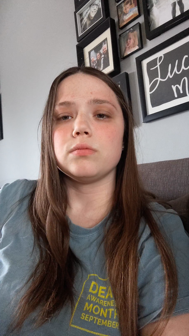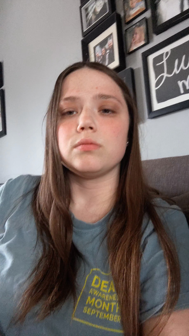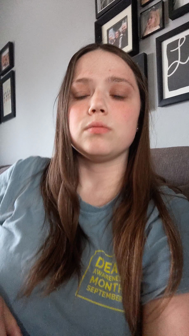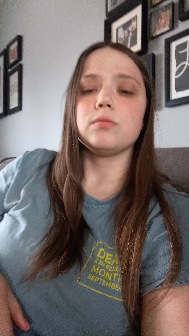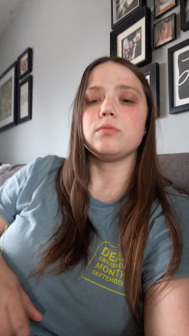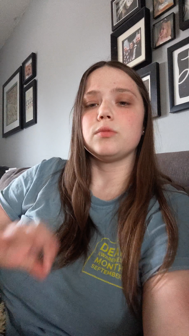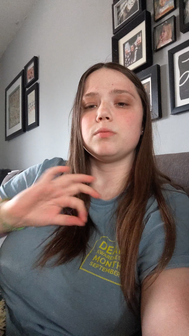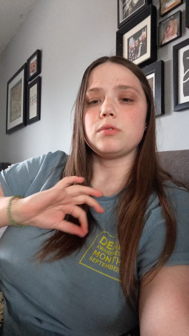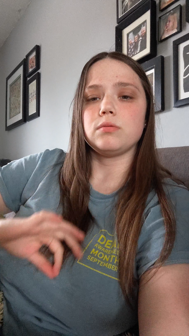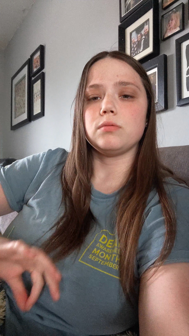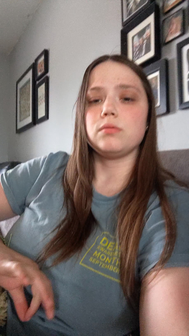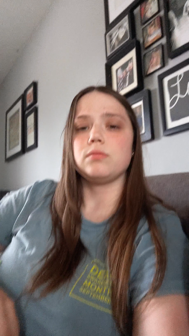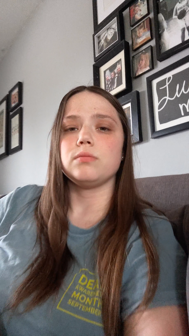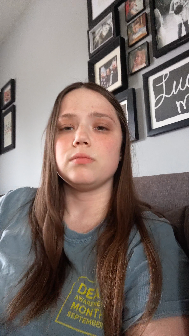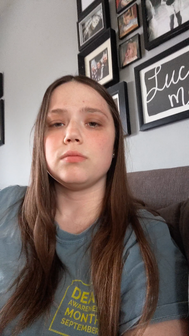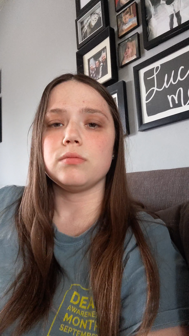button